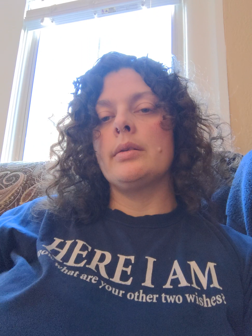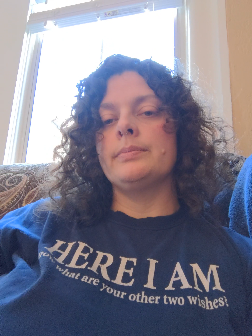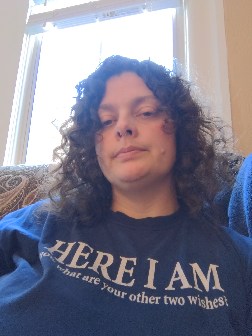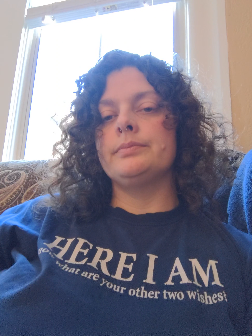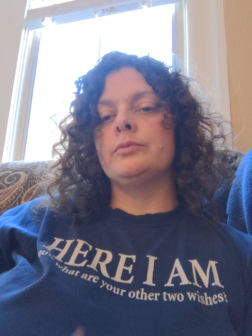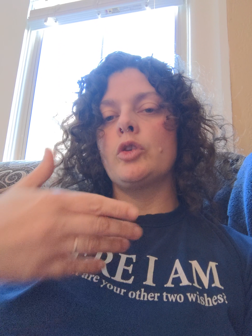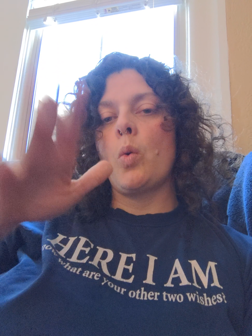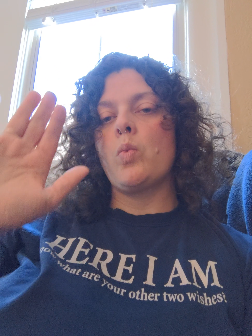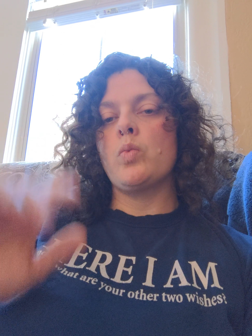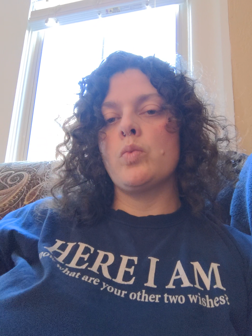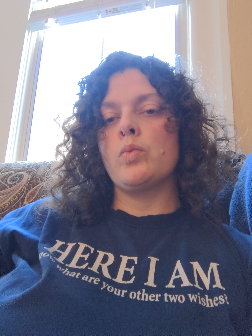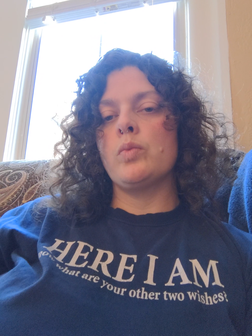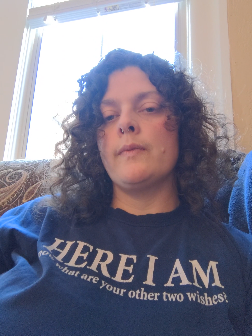go